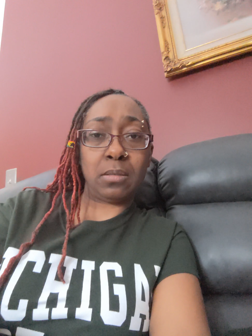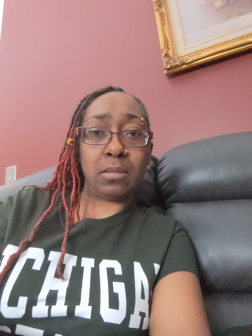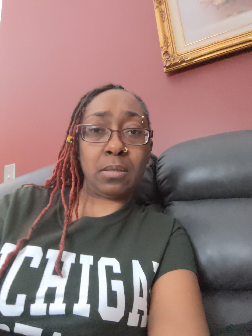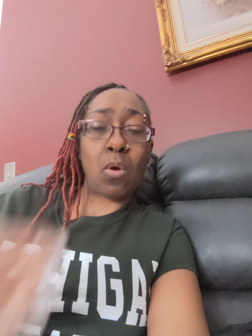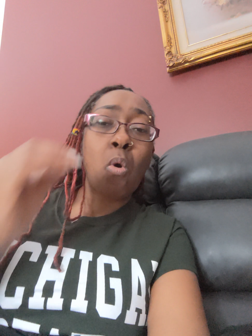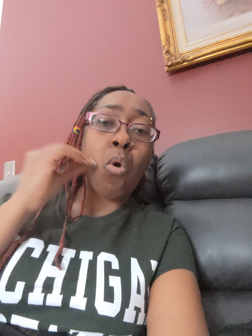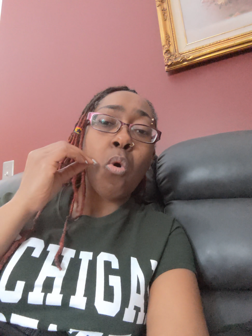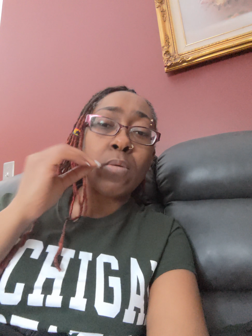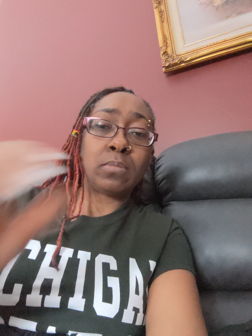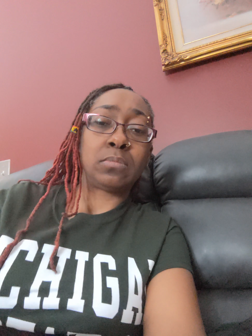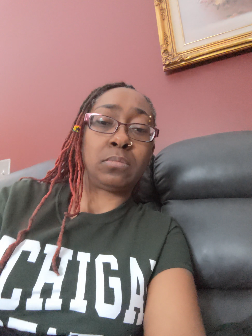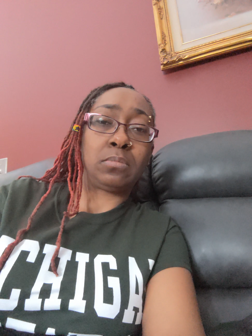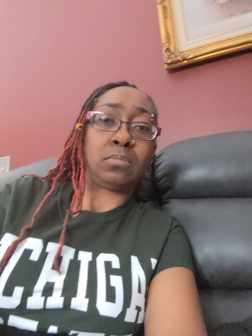home